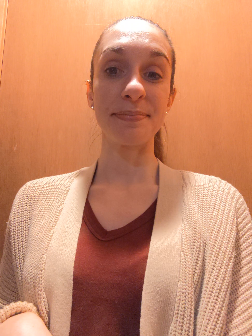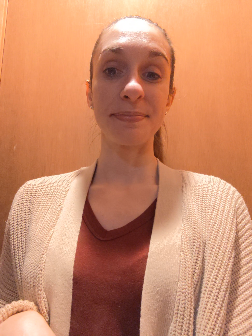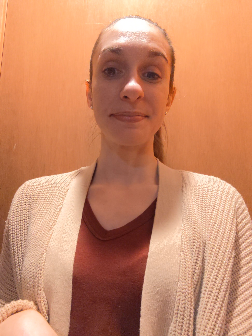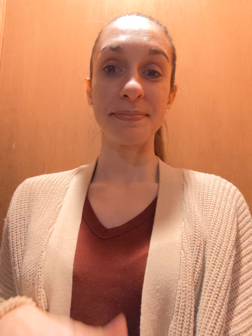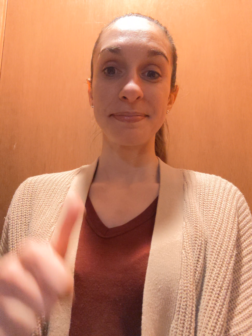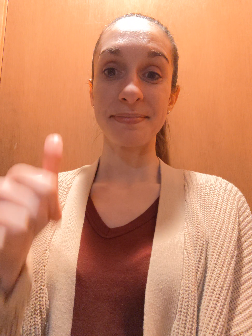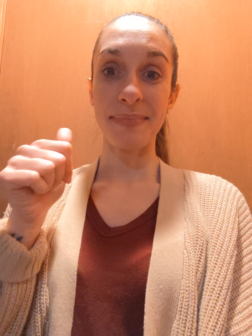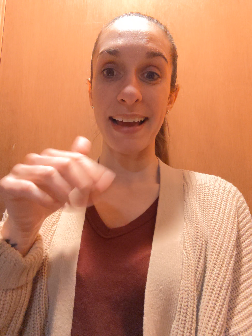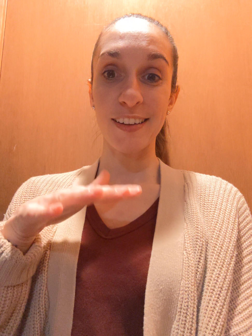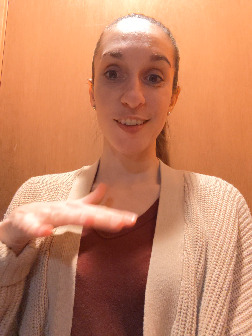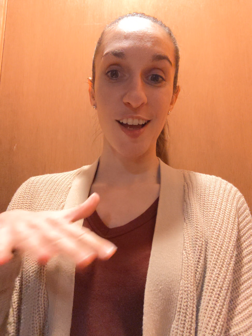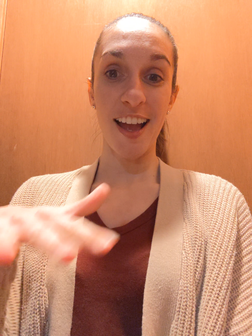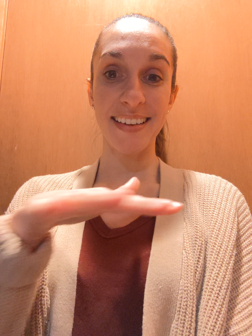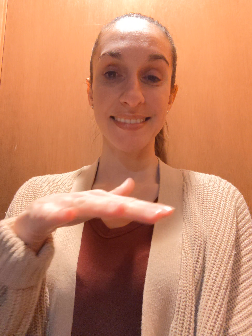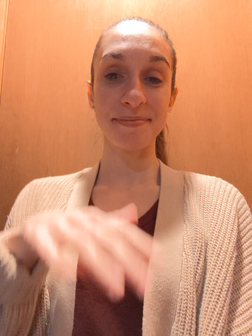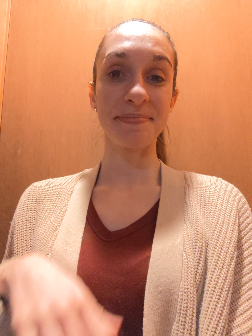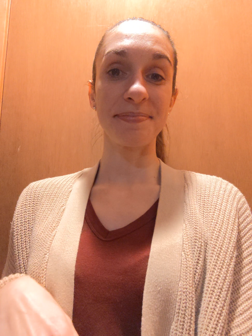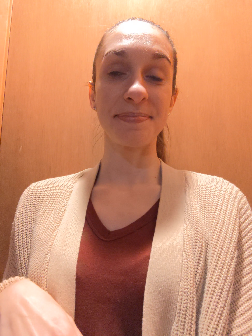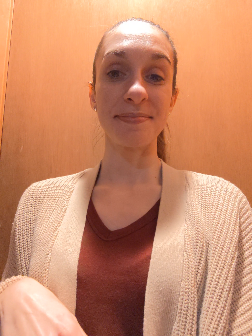backyard